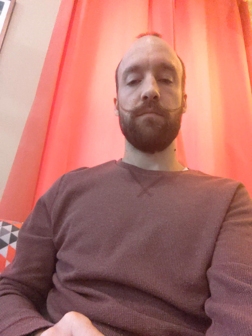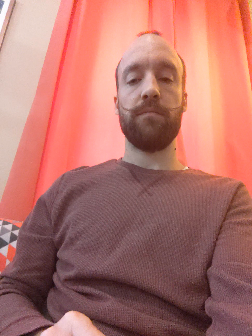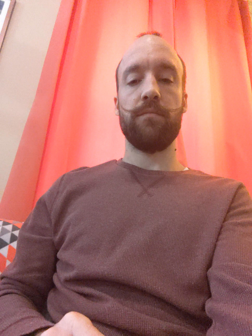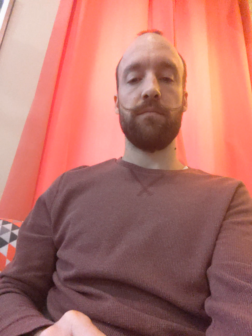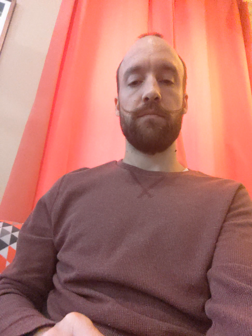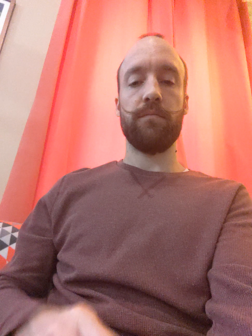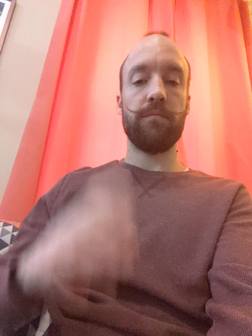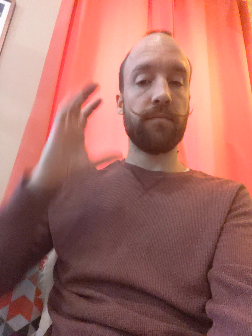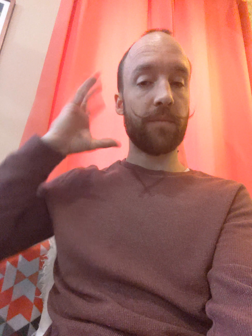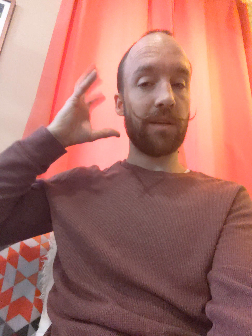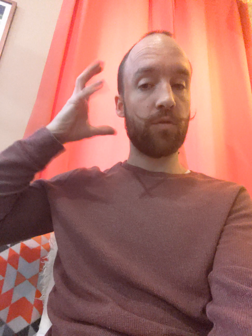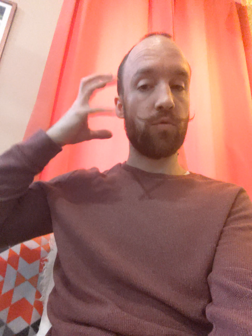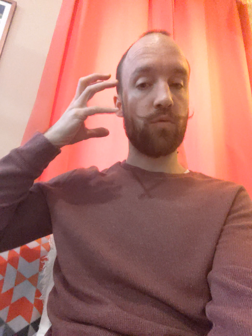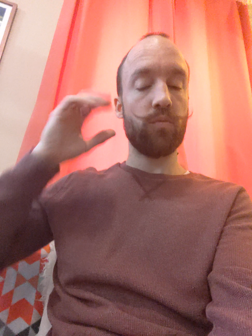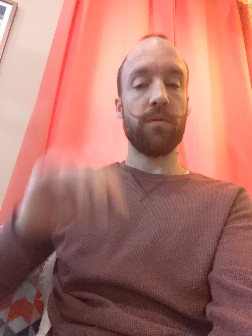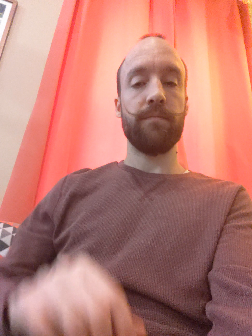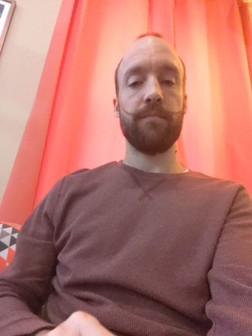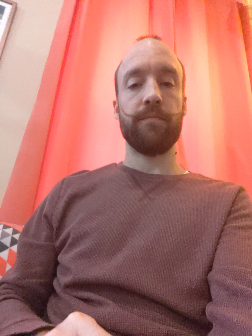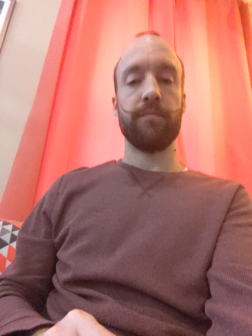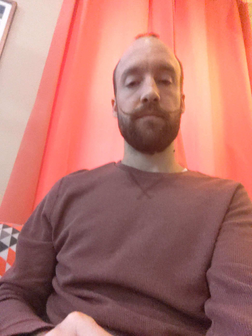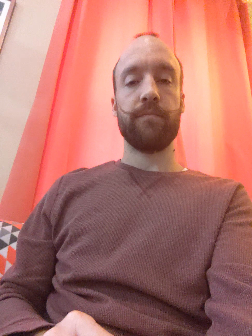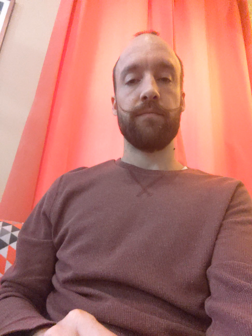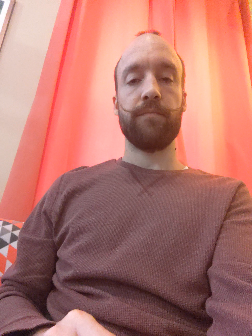radio